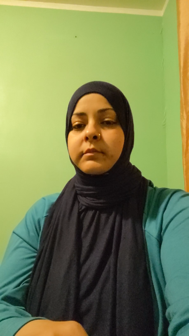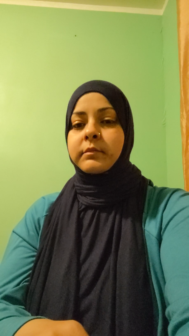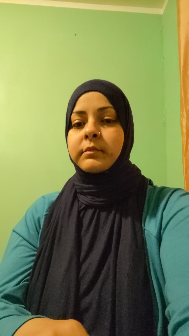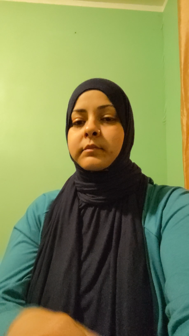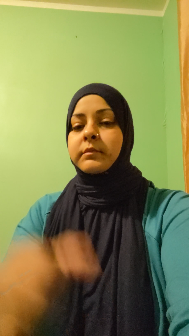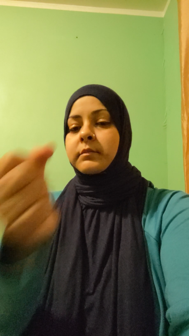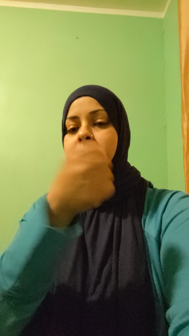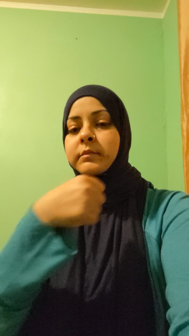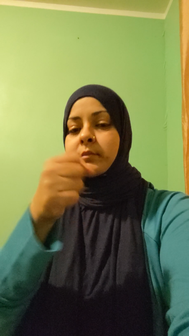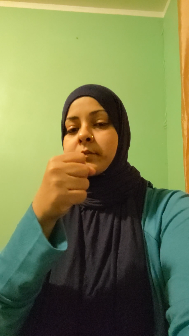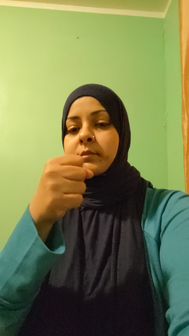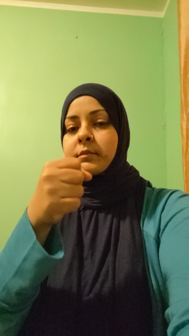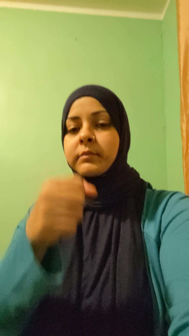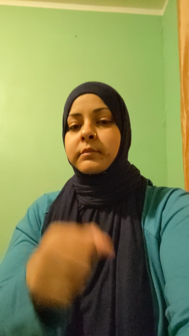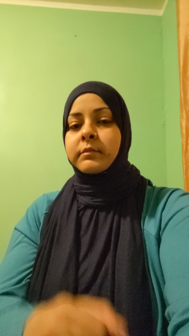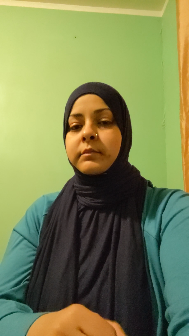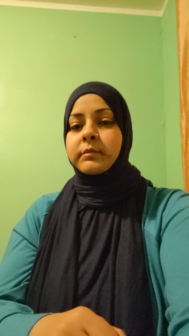coffee